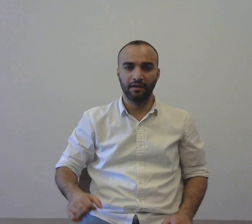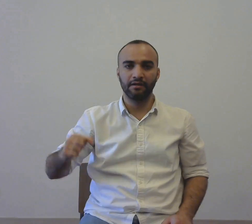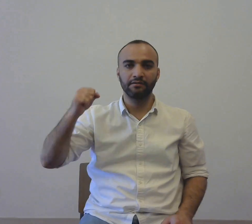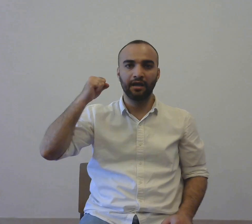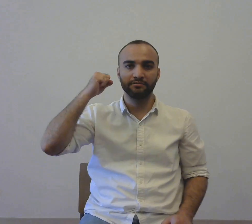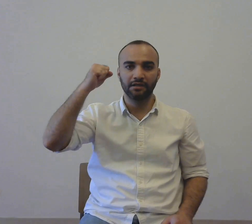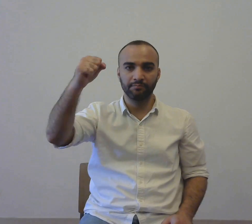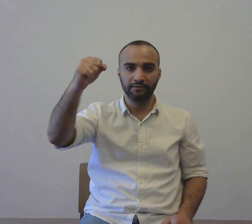qarabağ